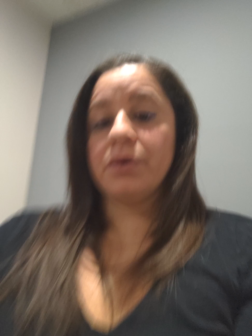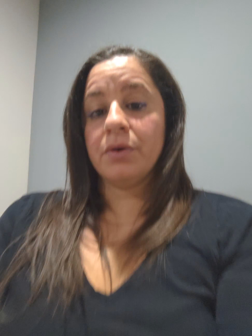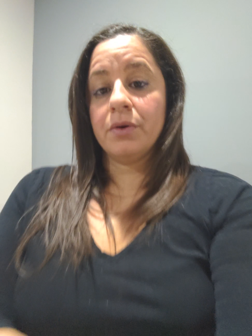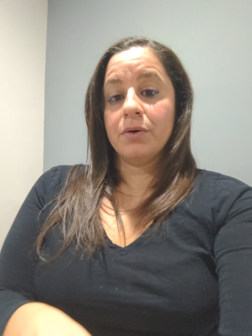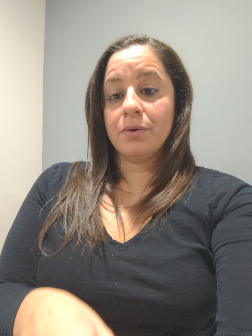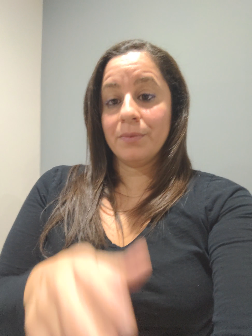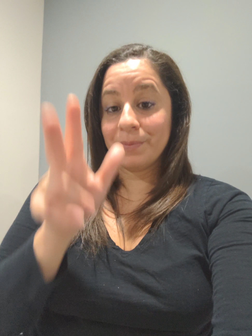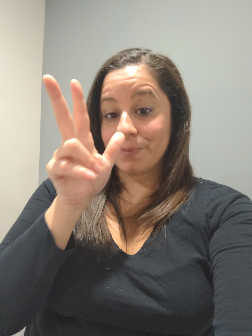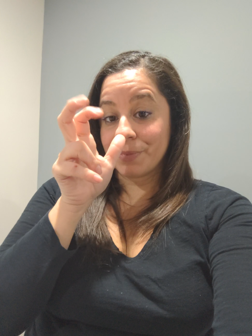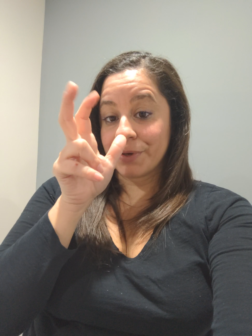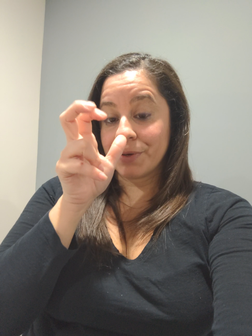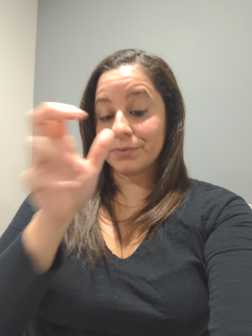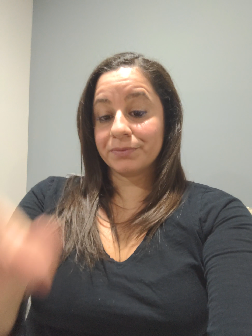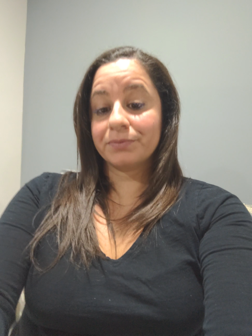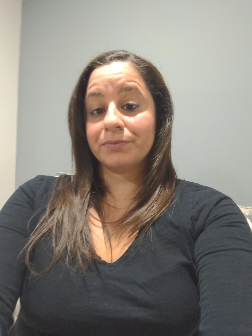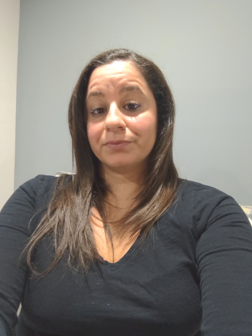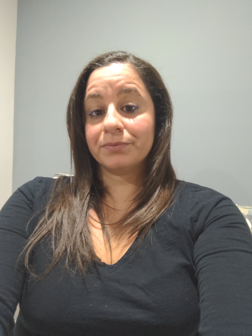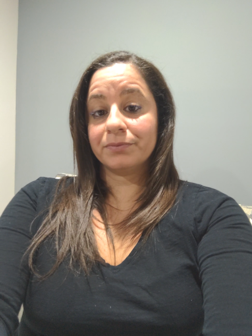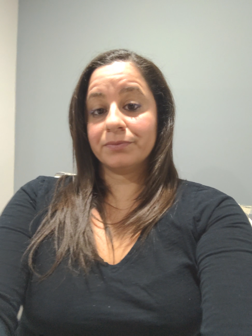bug